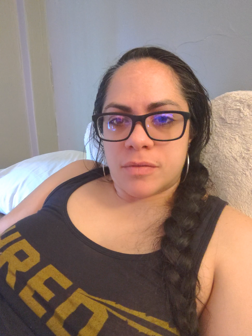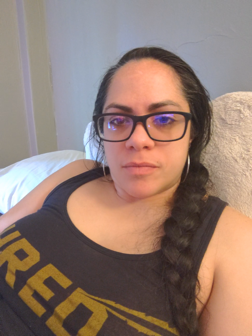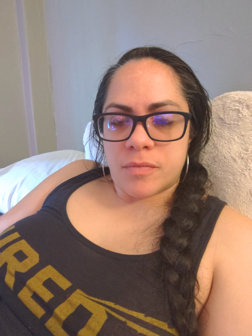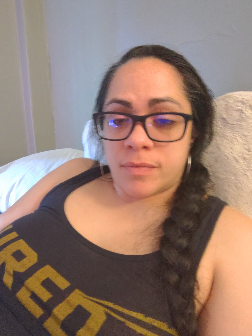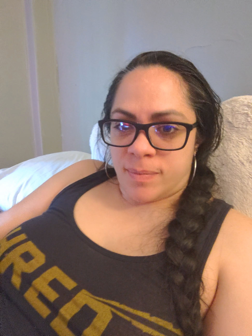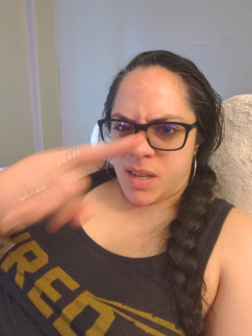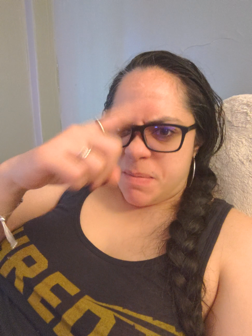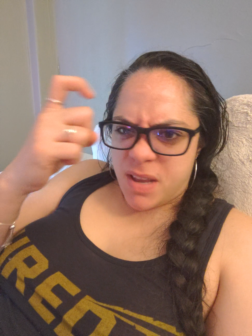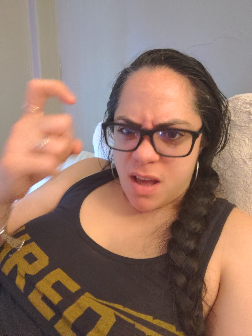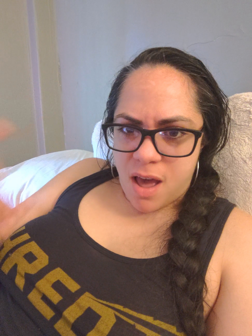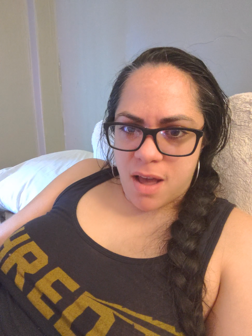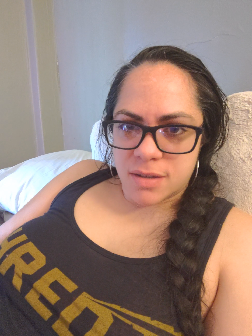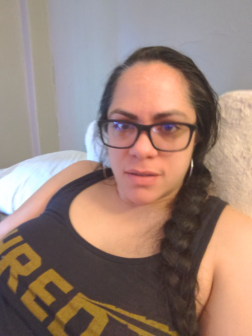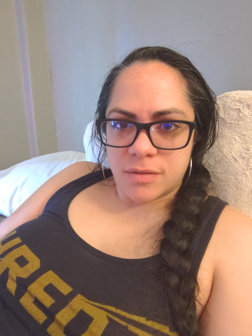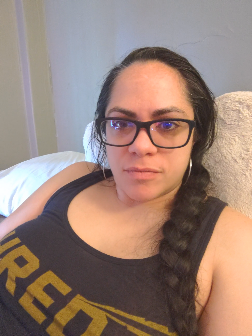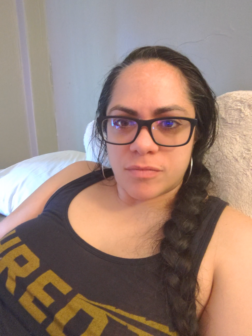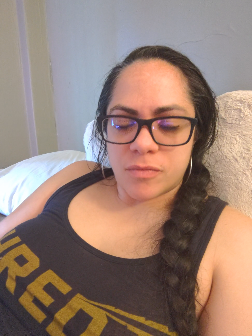because